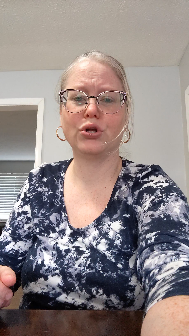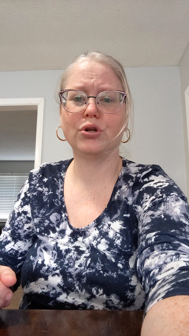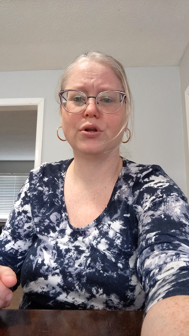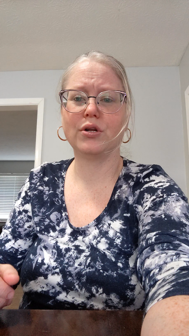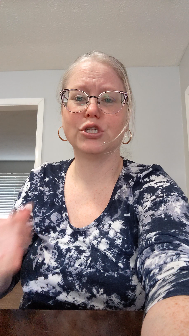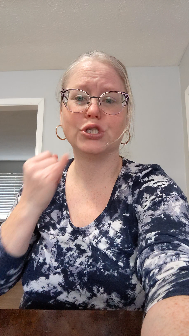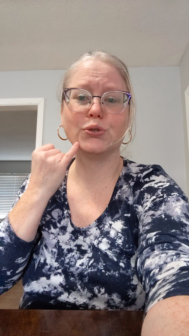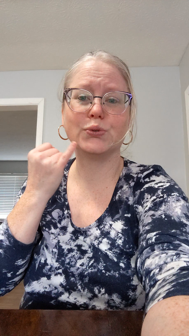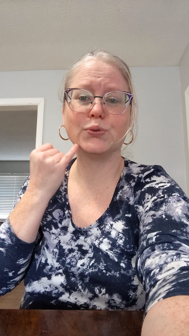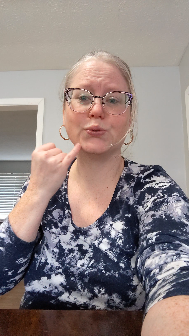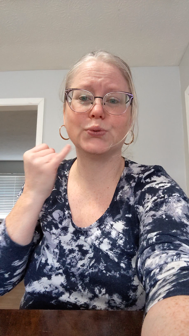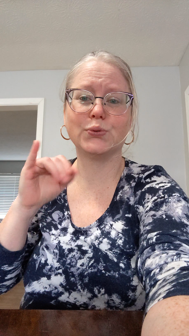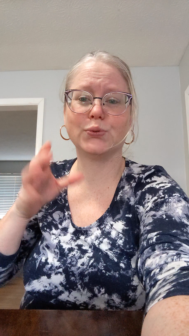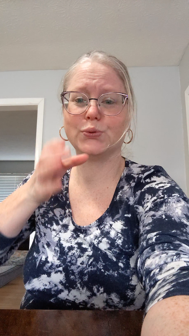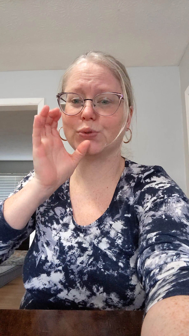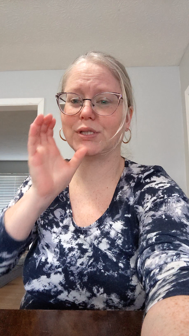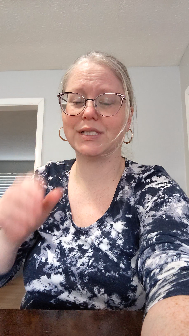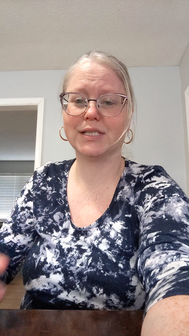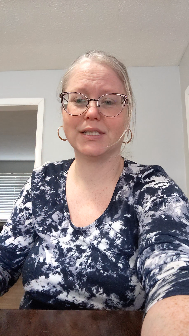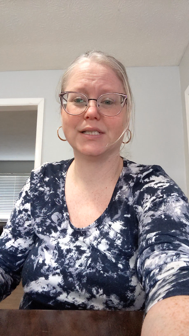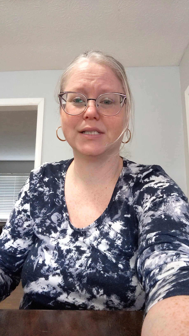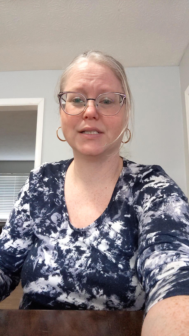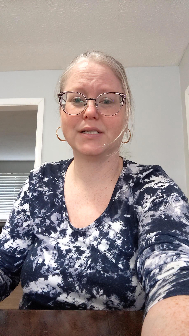juice